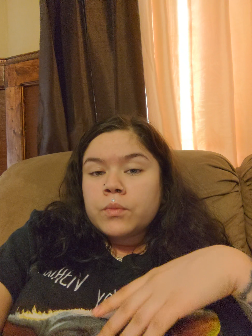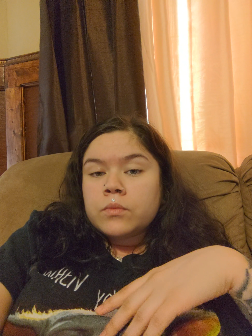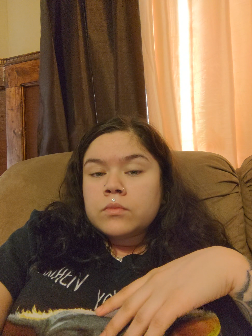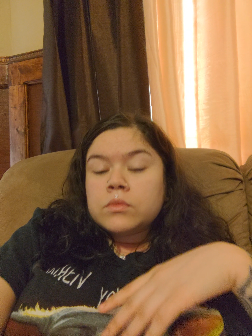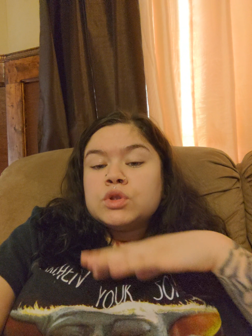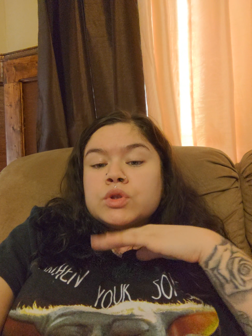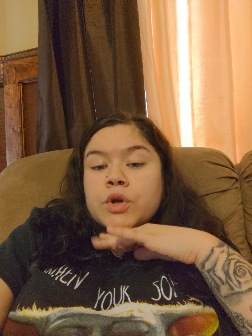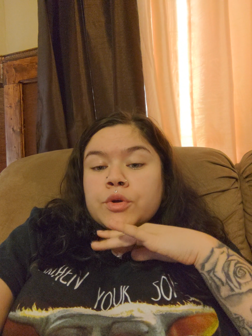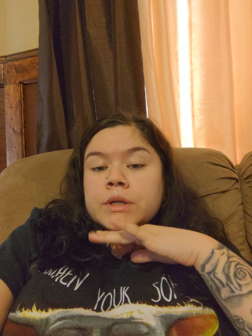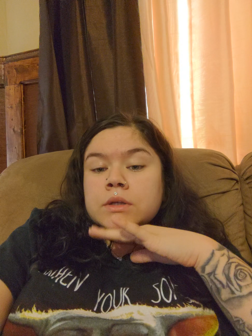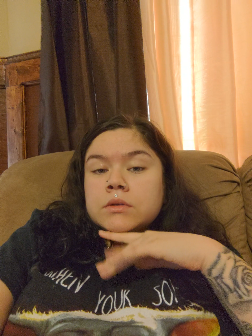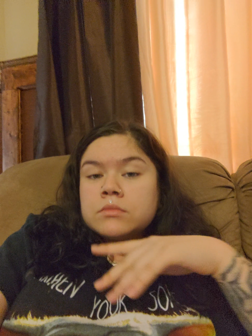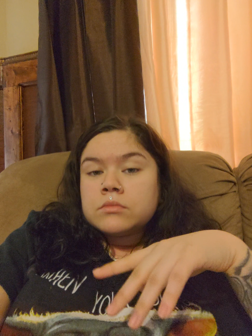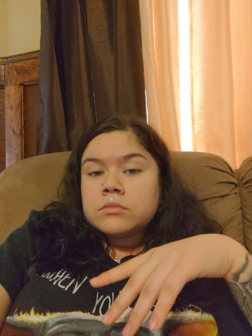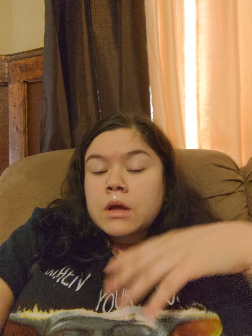dirty